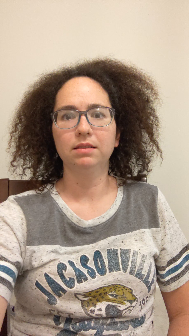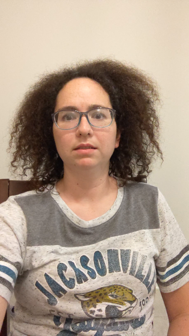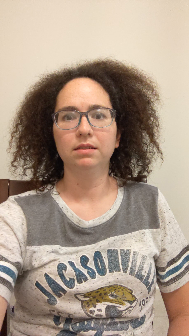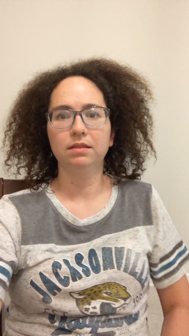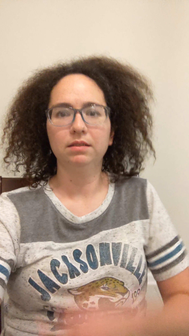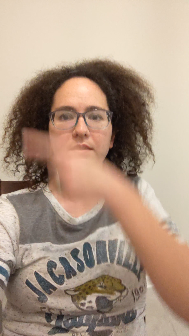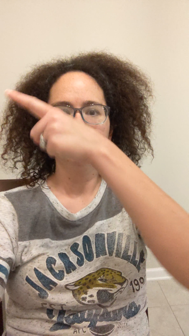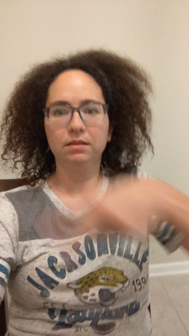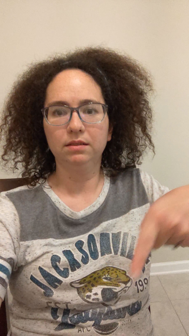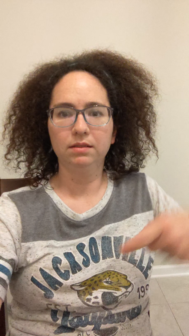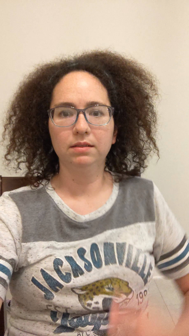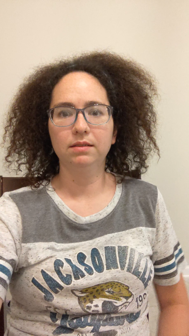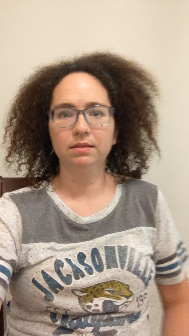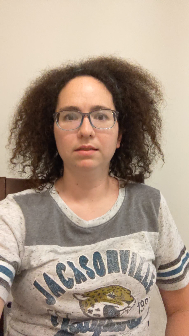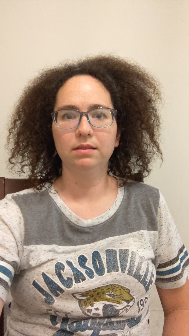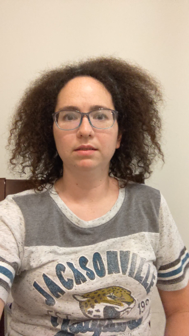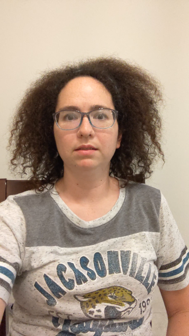cut